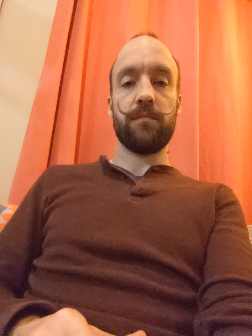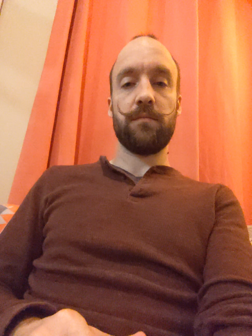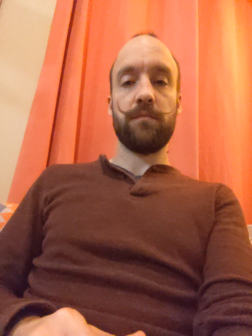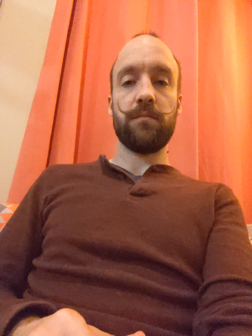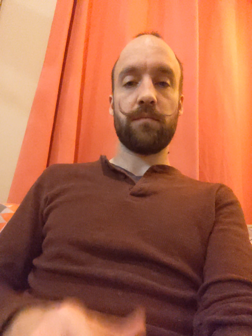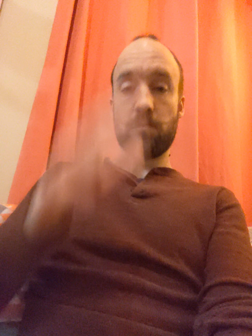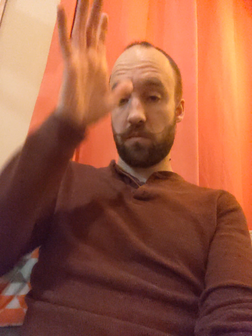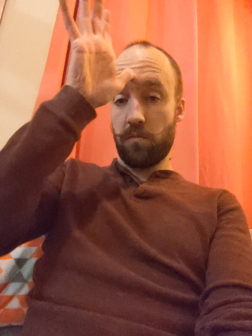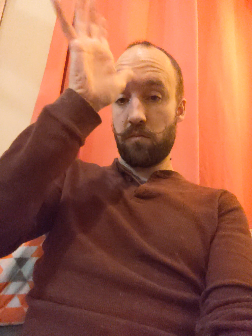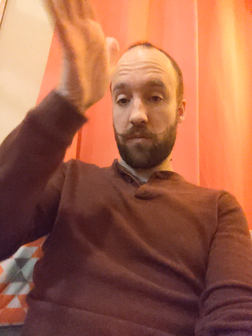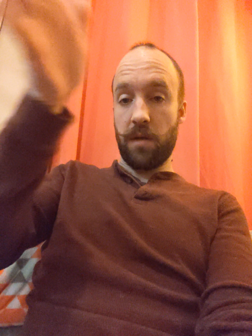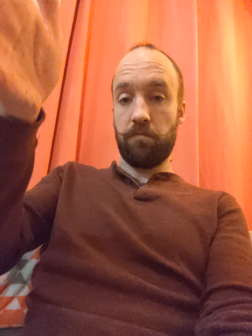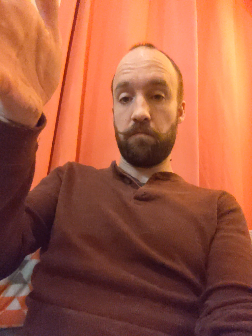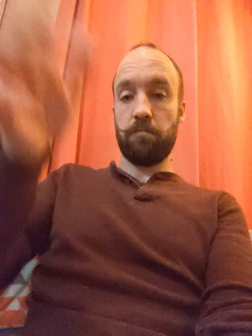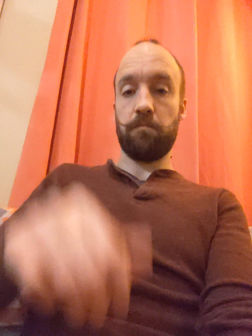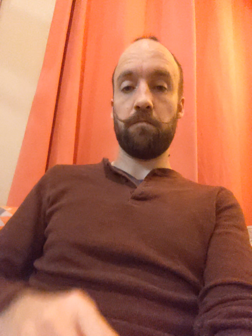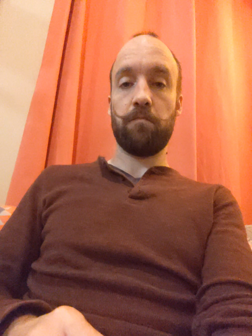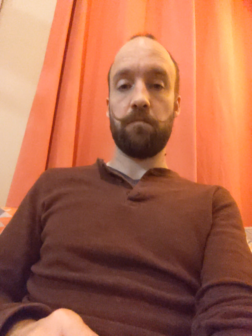grandpa